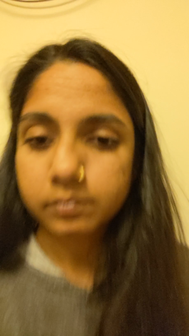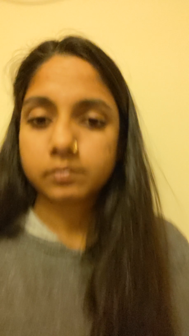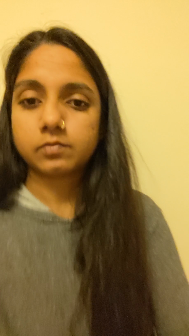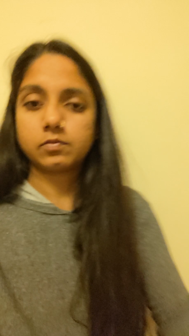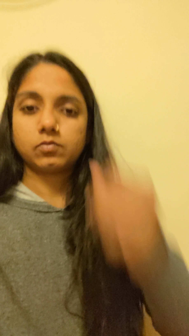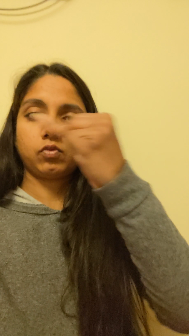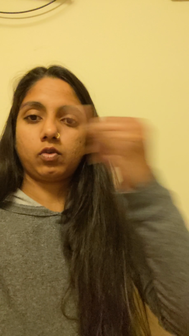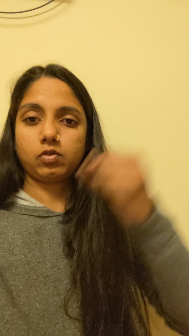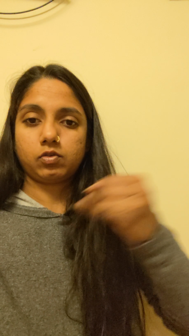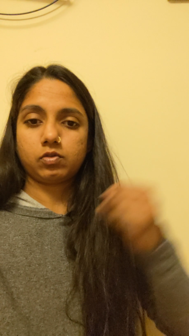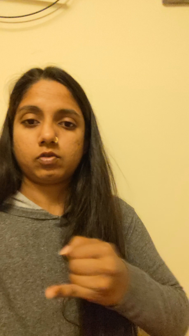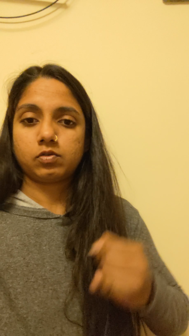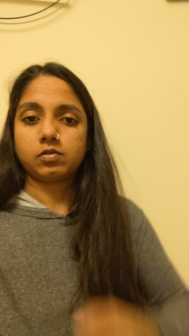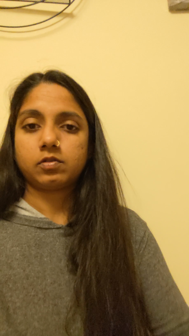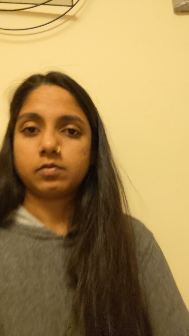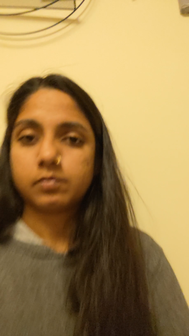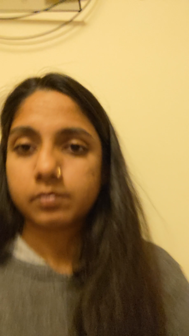draw